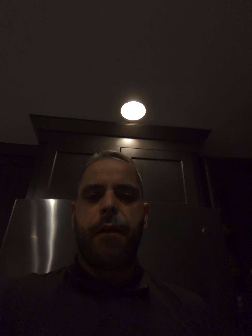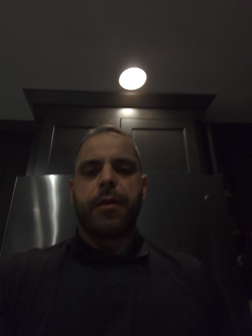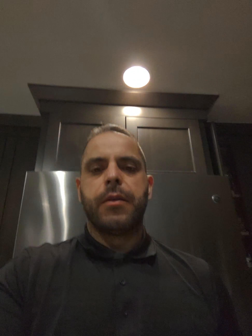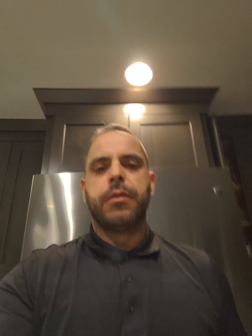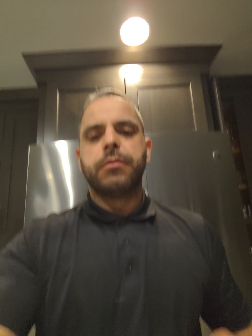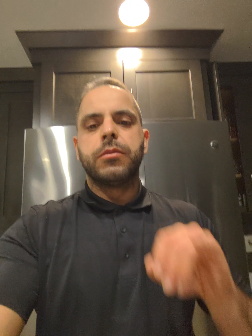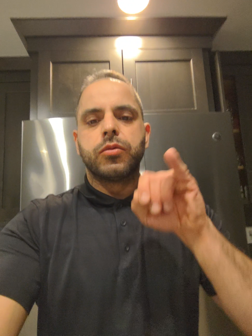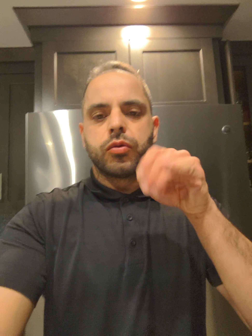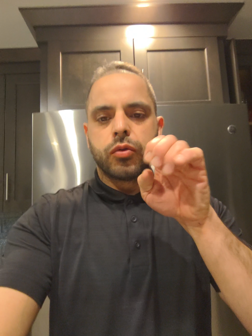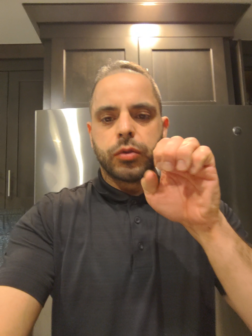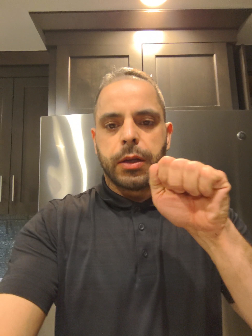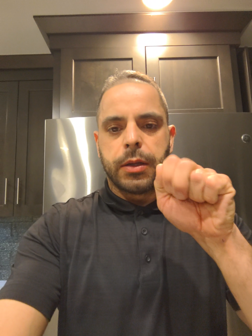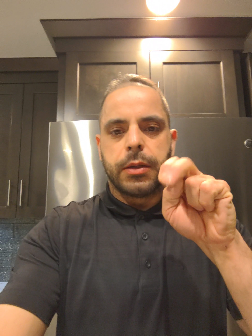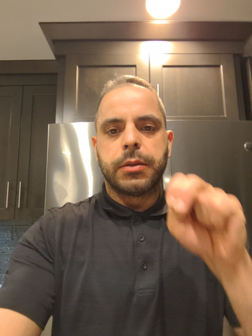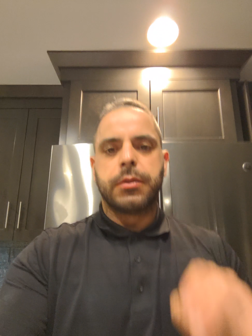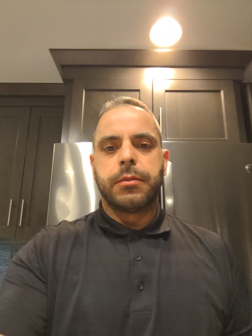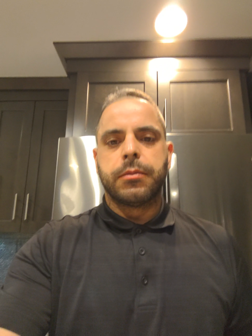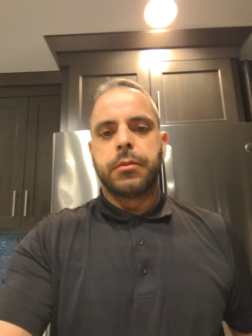jeans